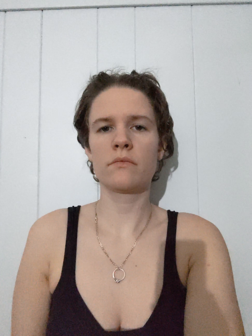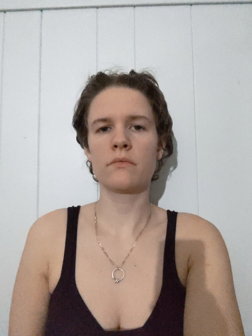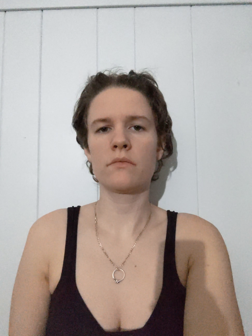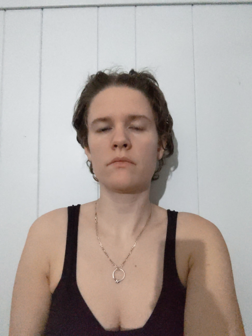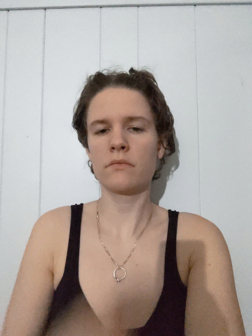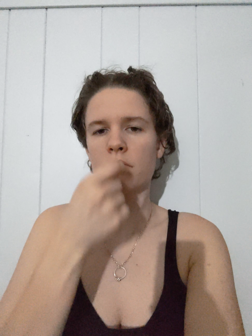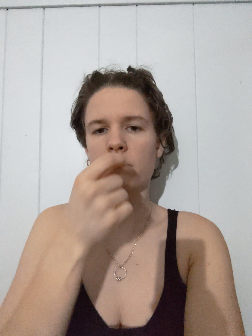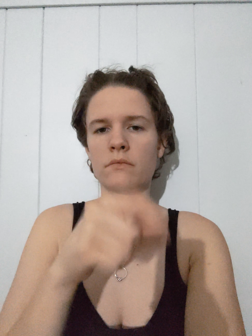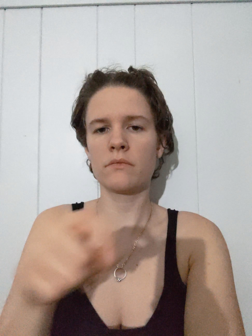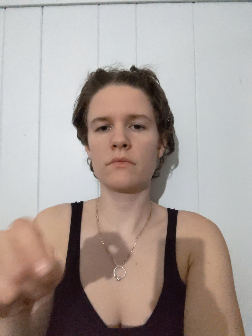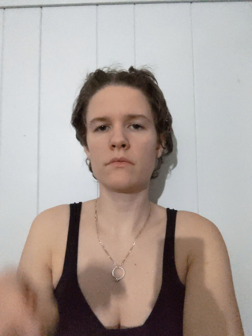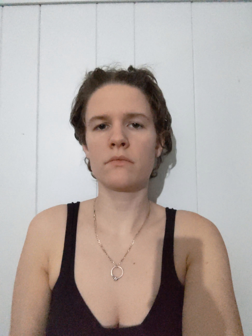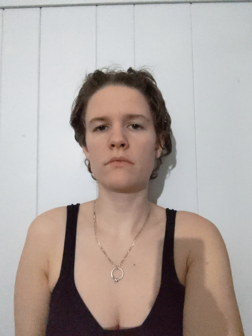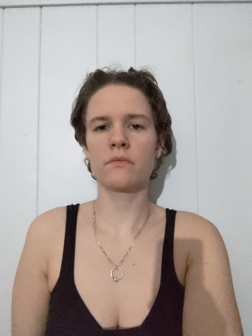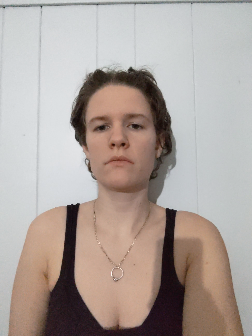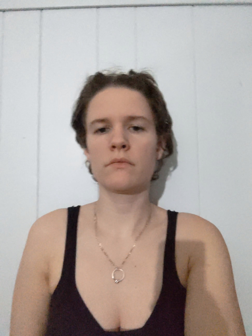pencil